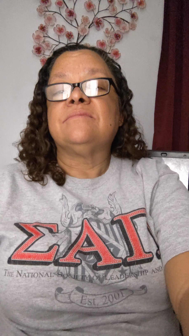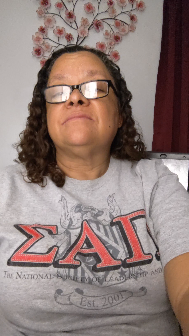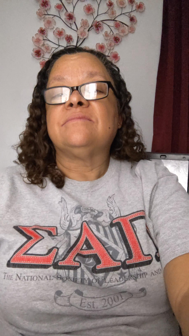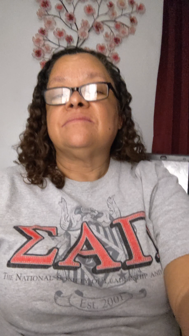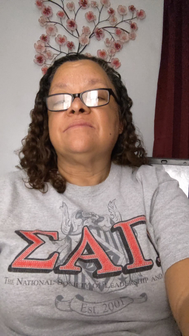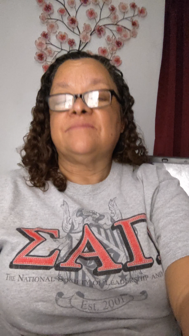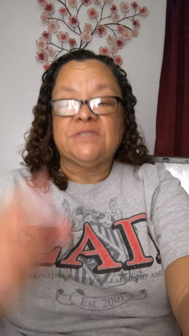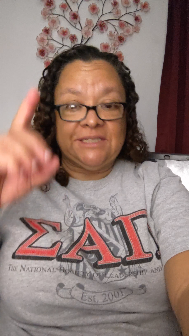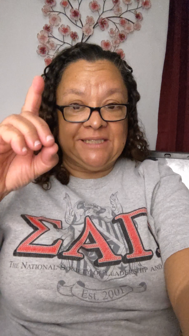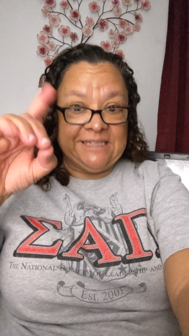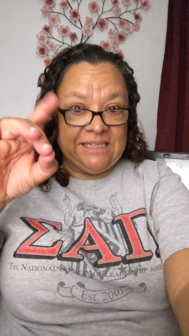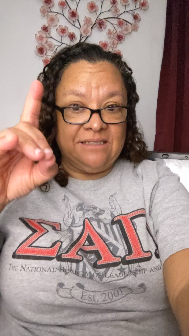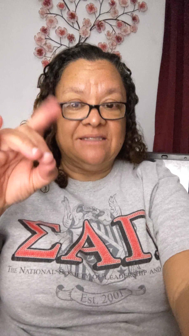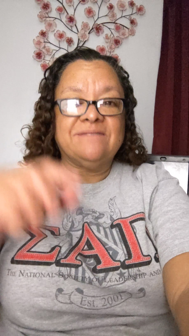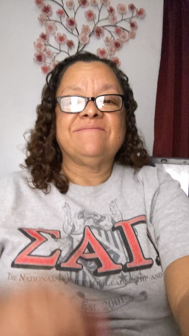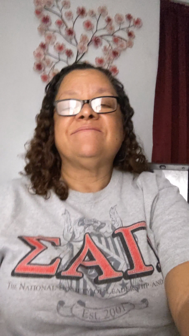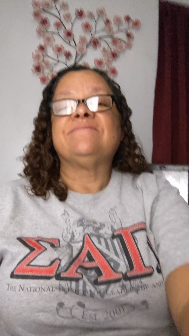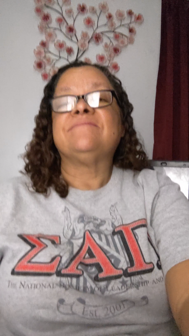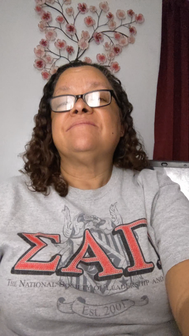did